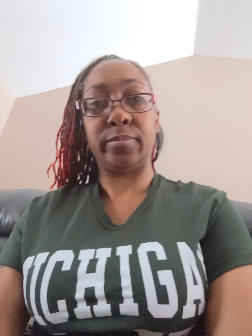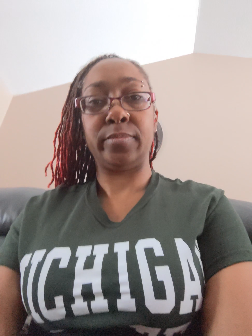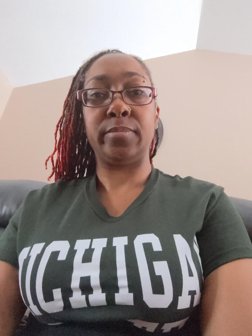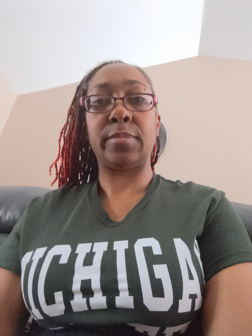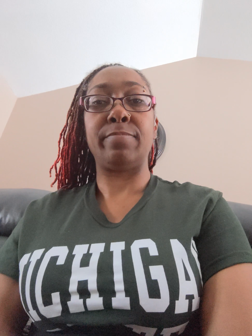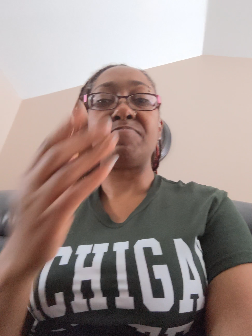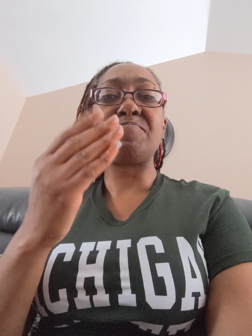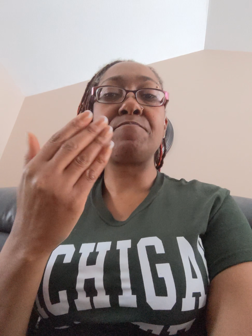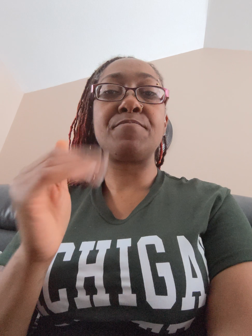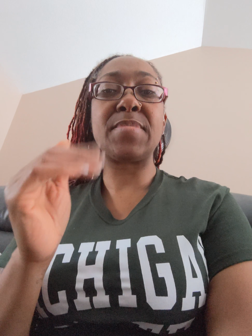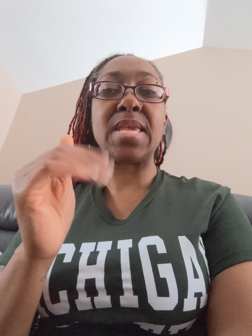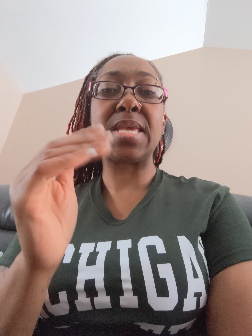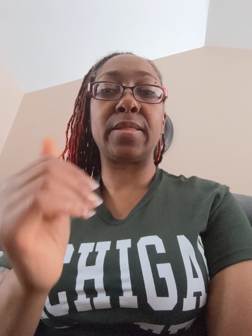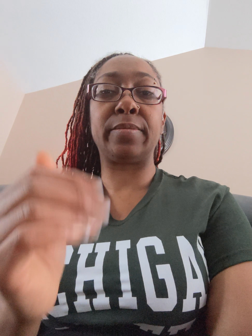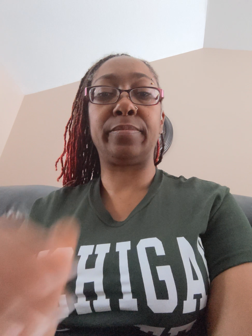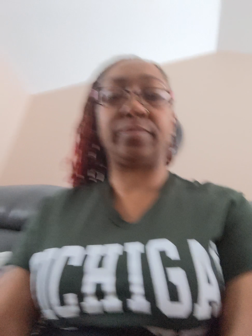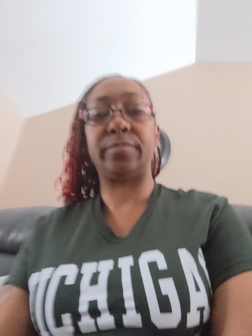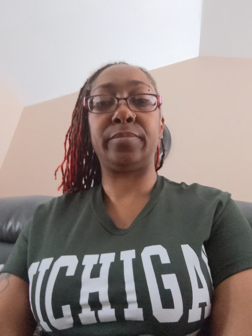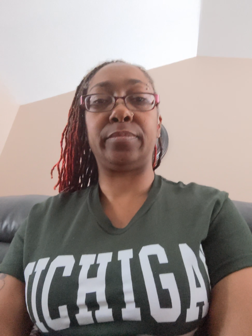mitten